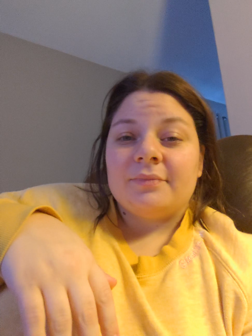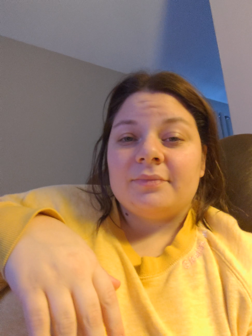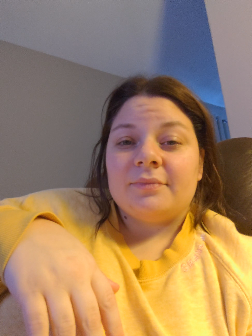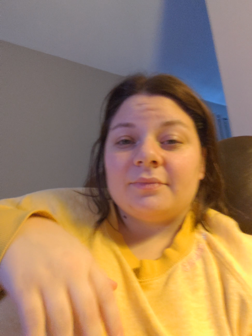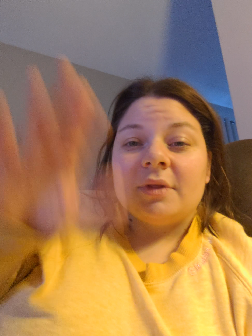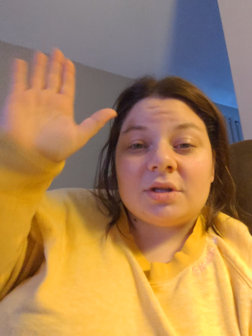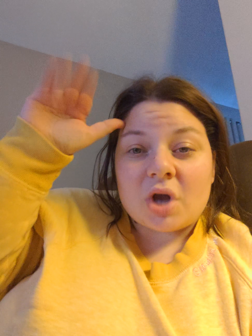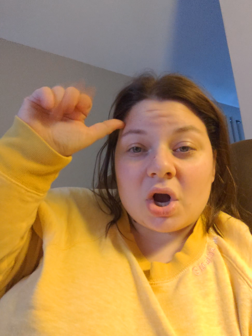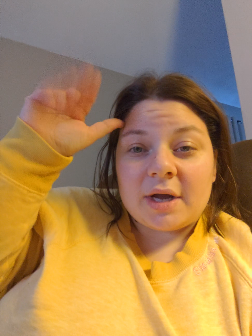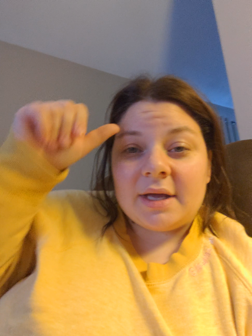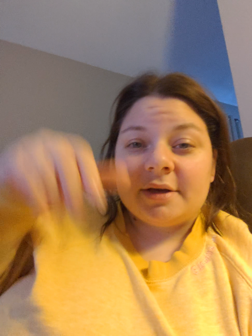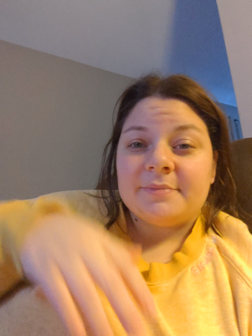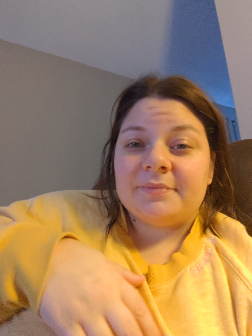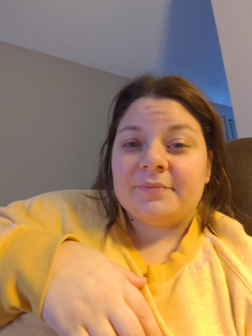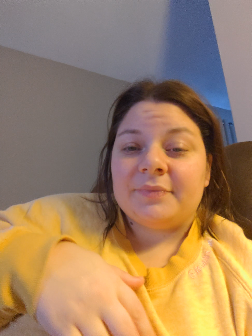donkey